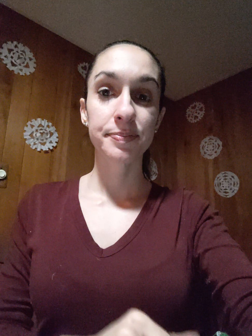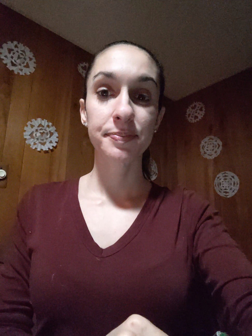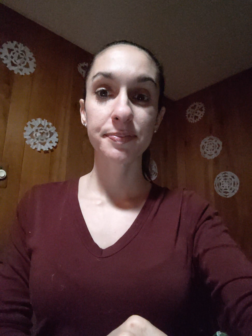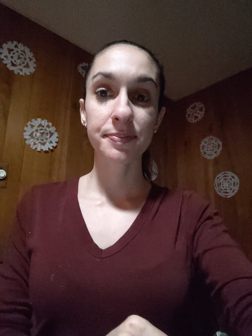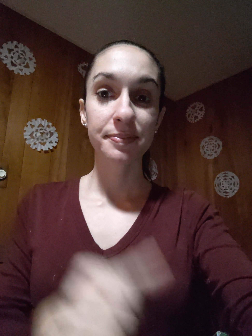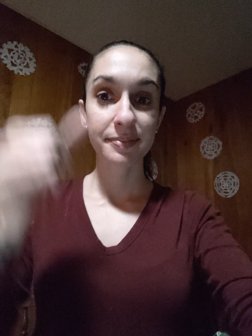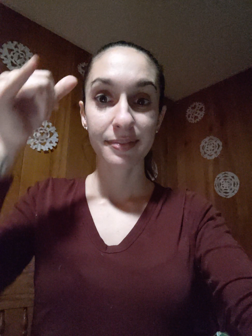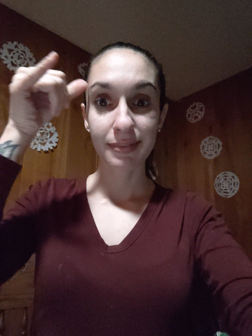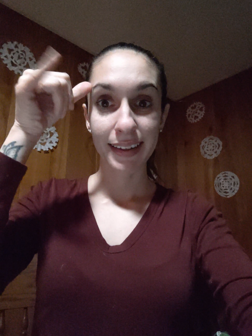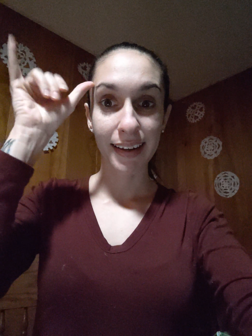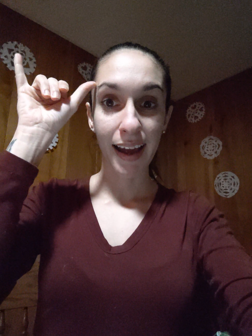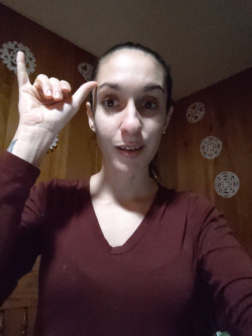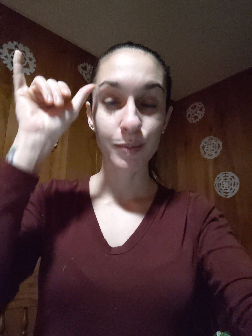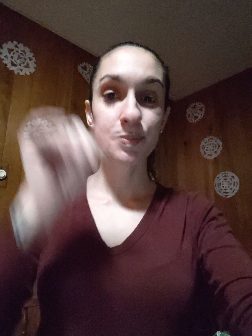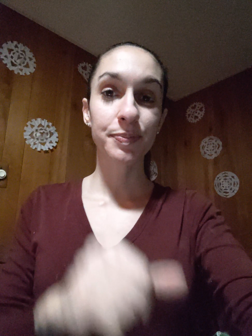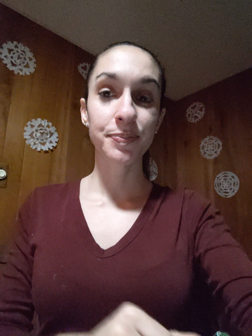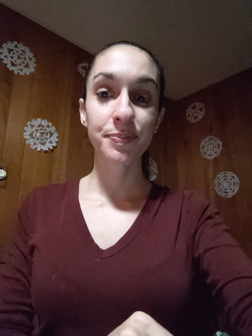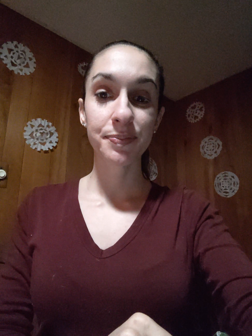cow